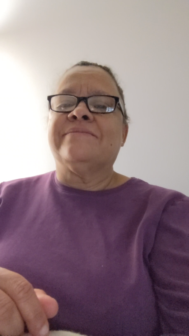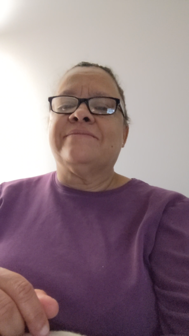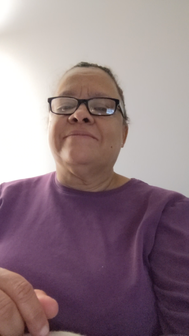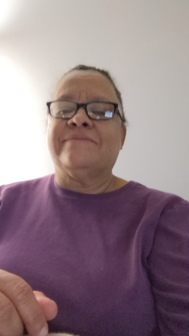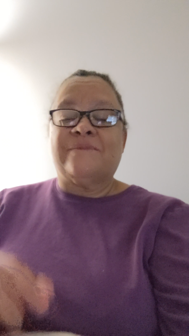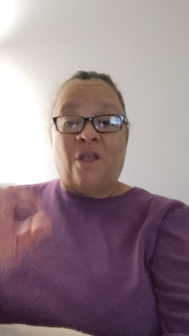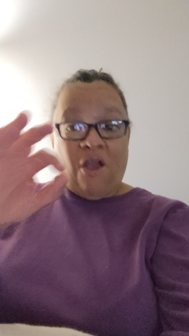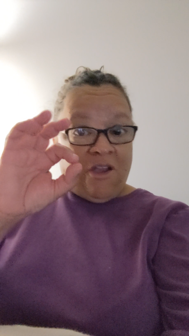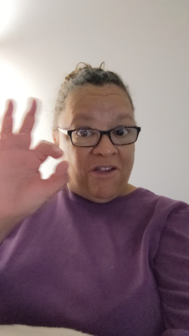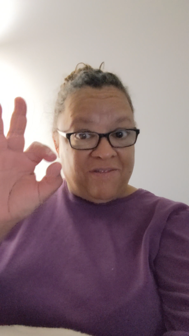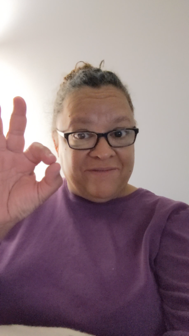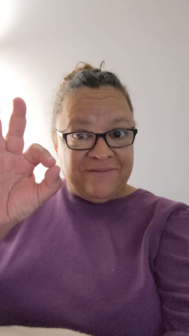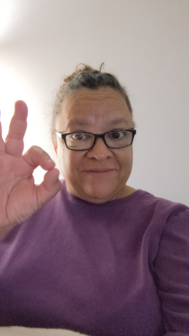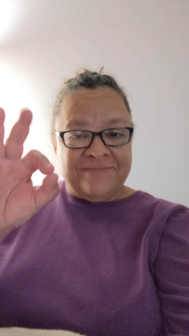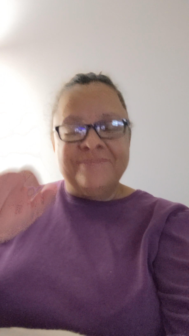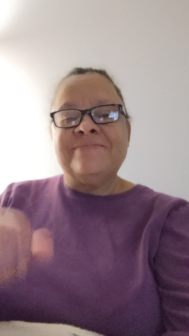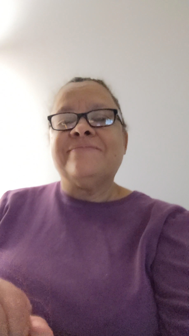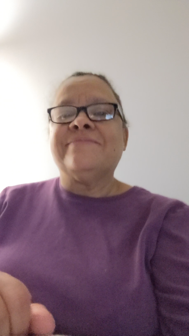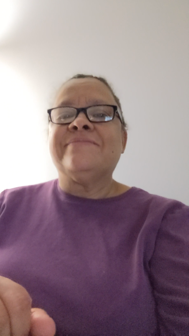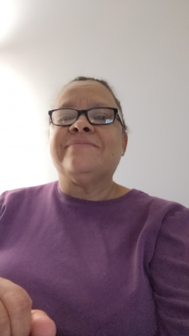of